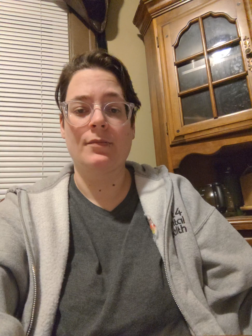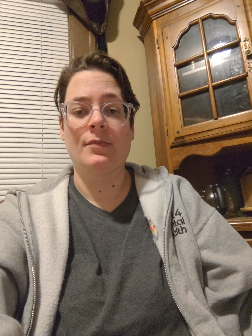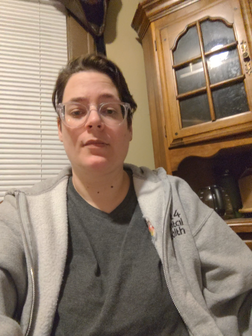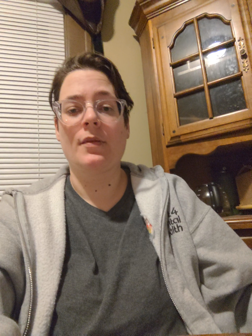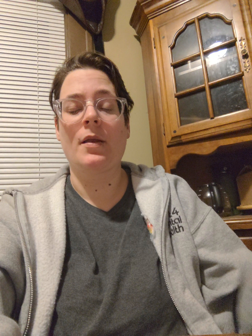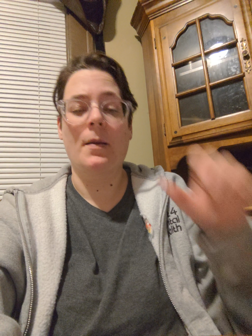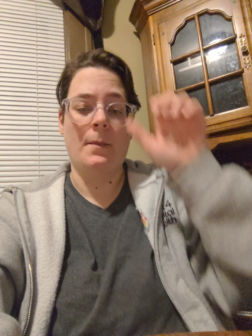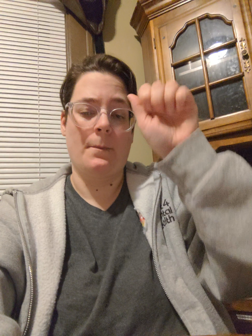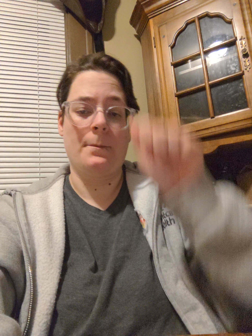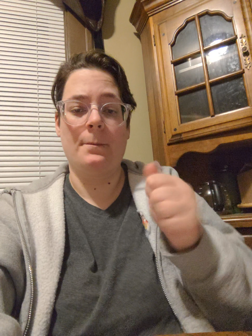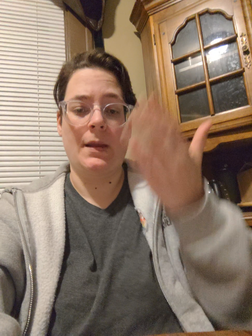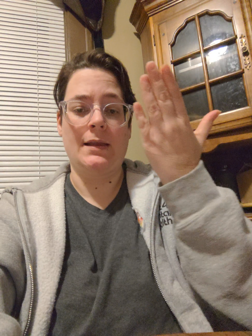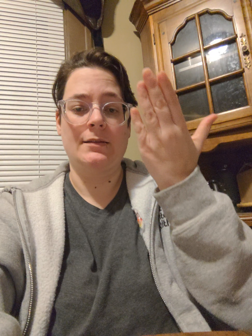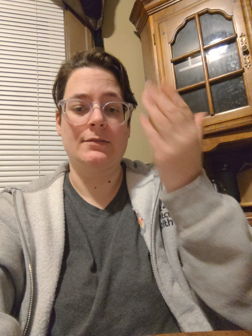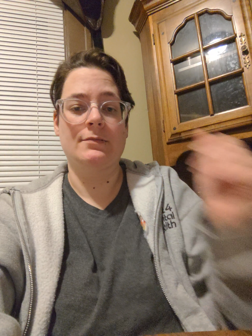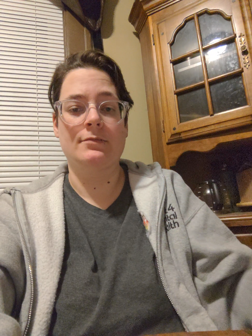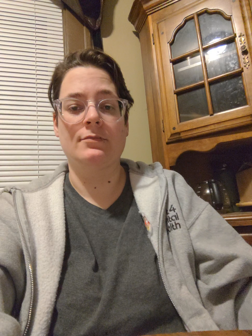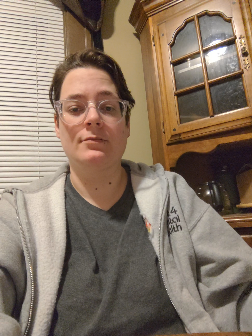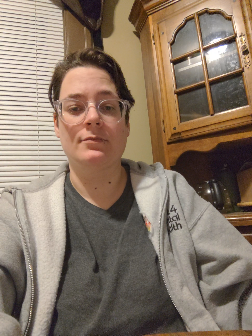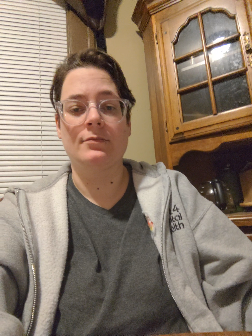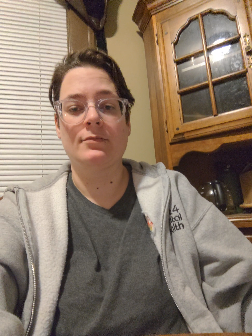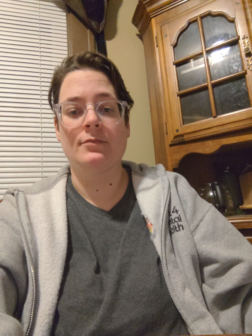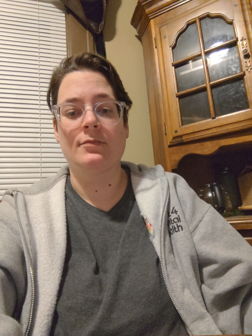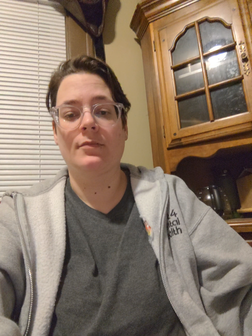mitten